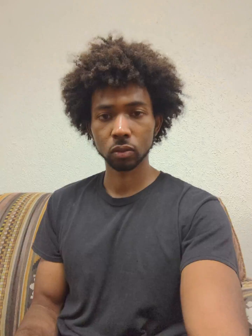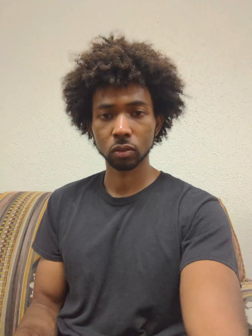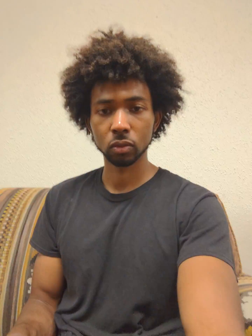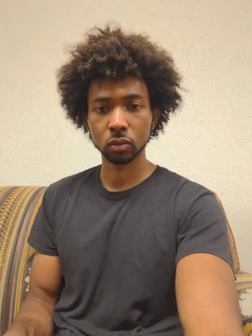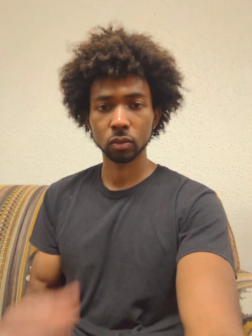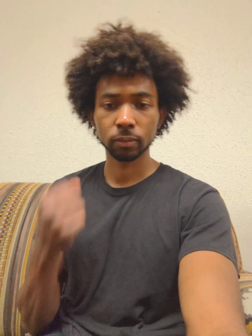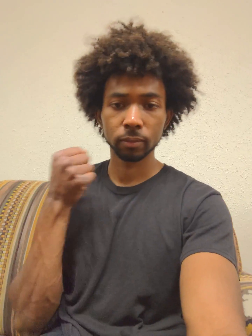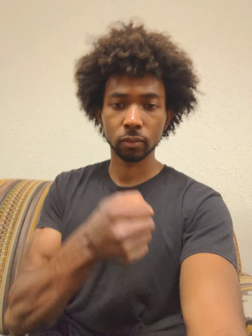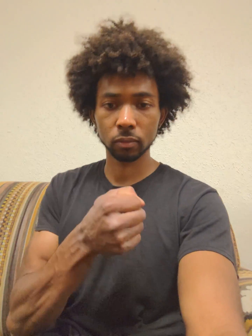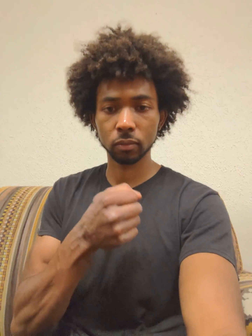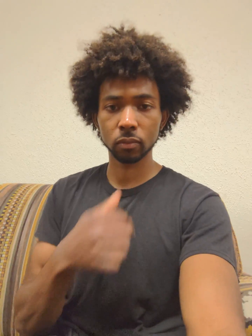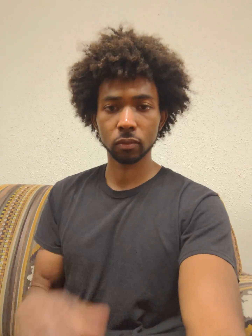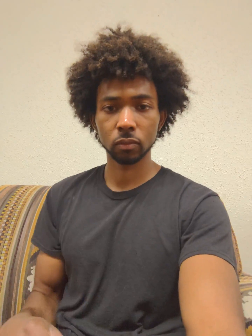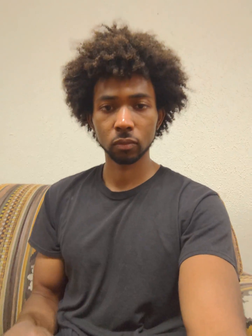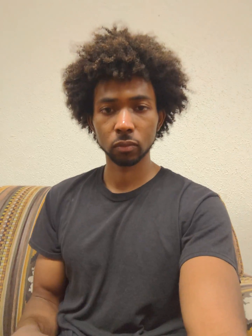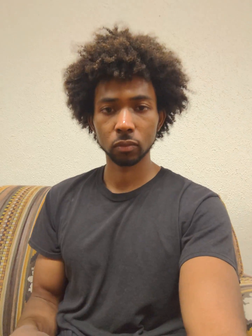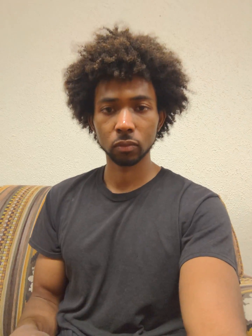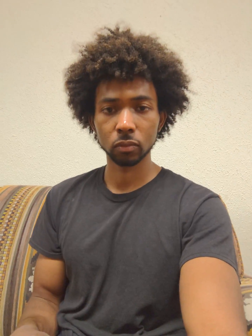hit